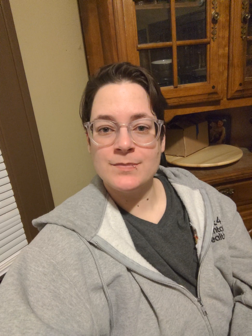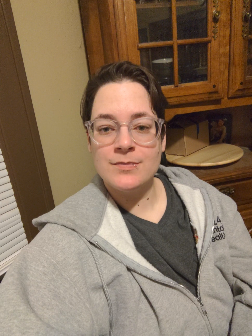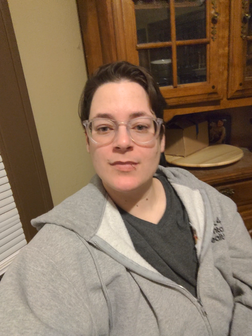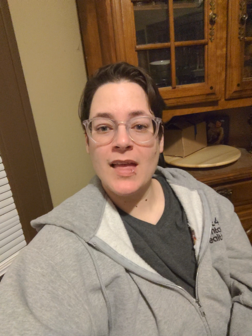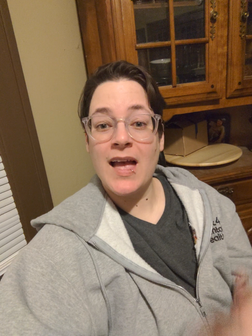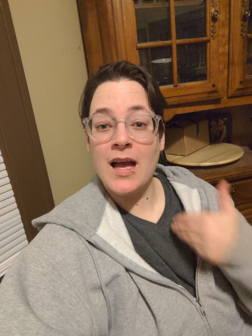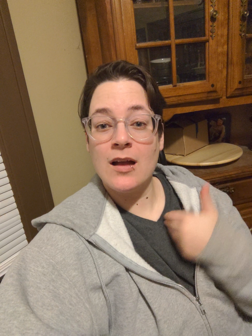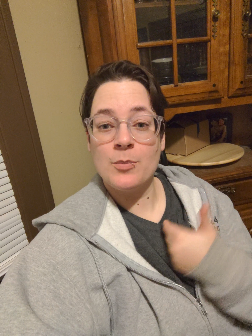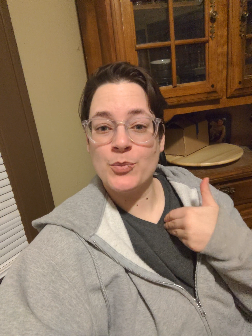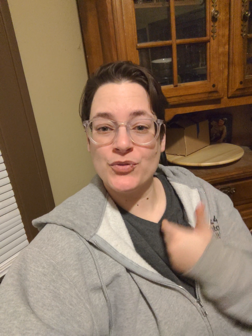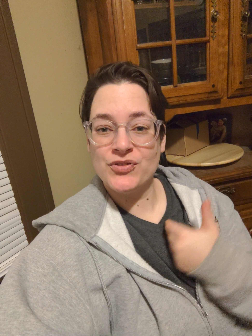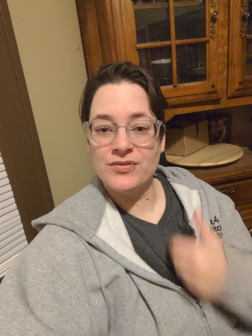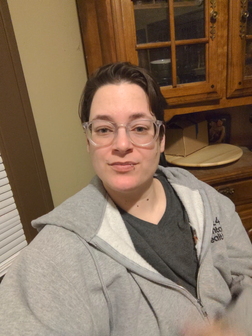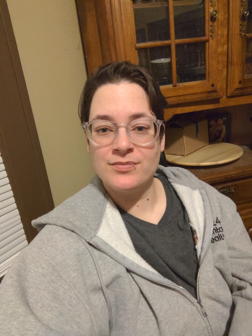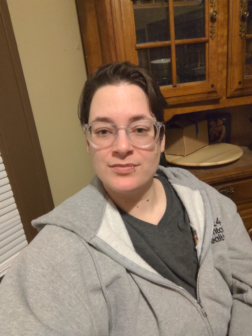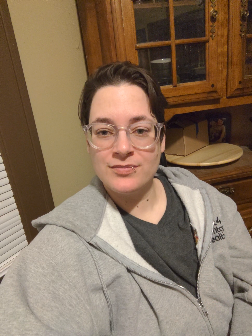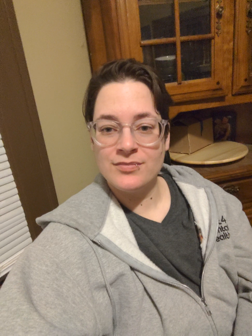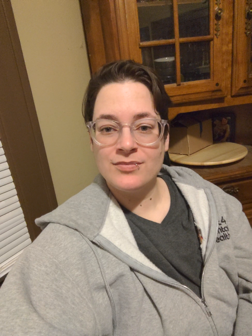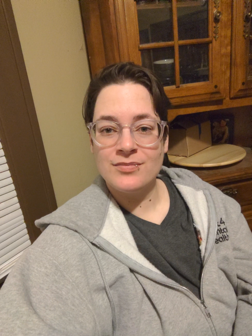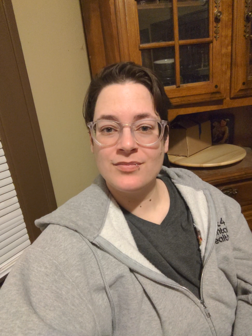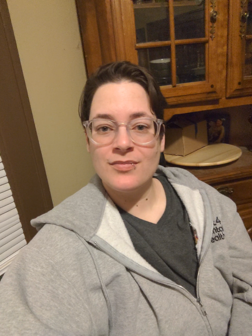animal